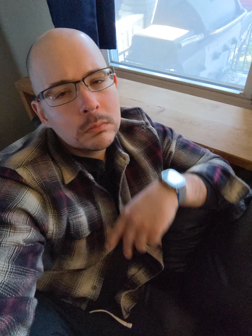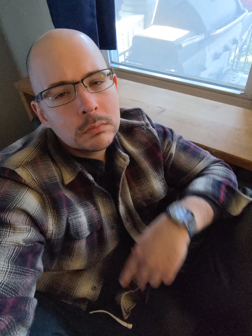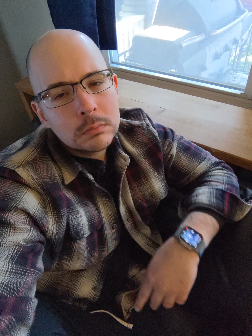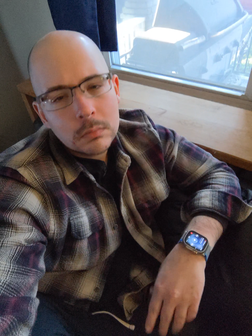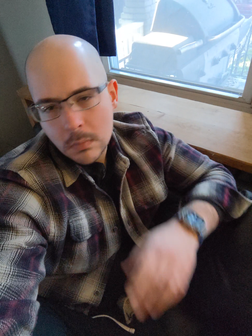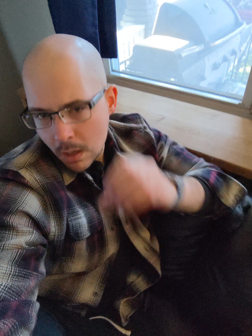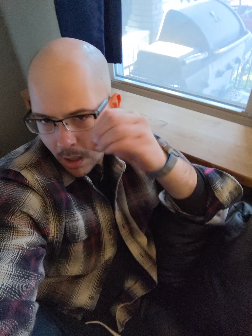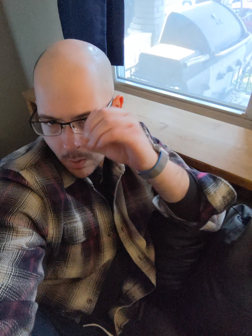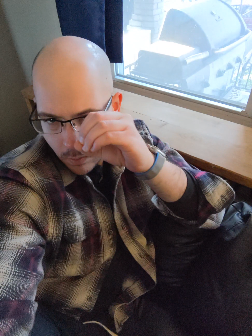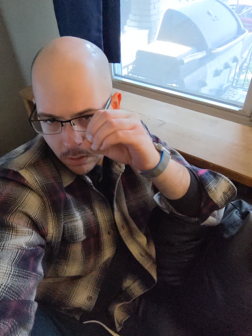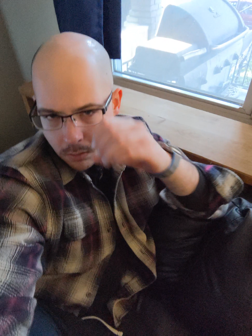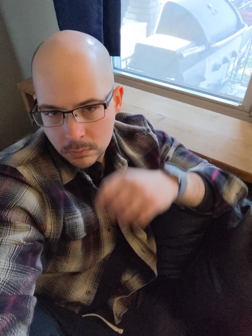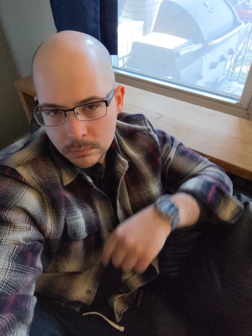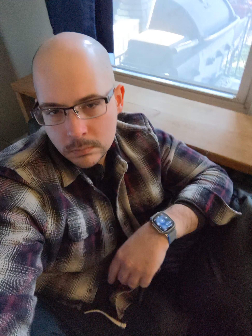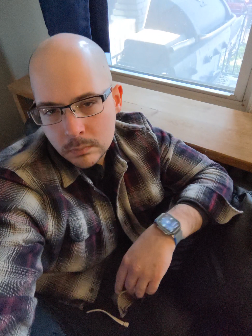owl